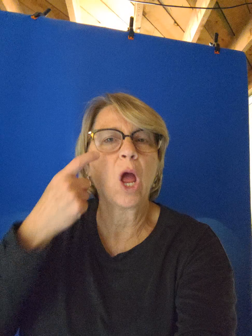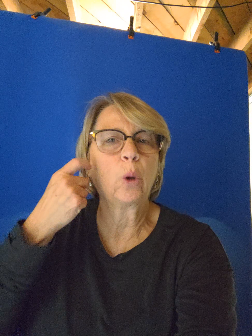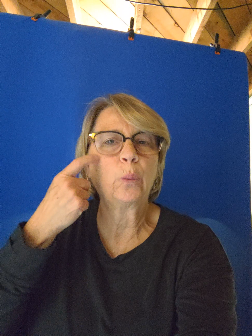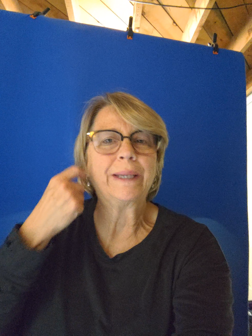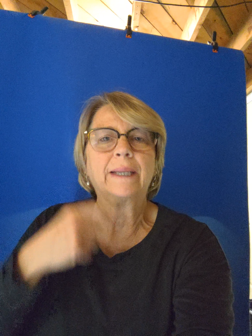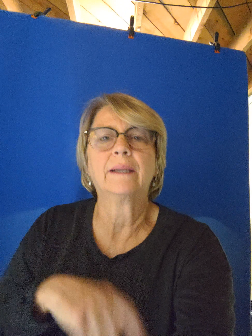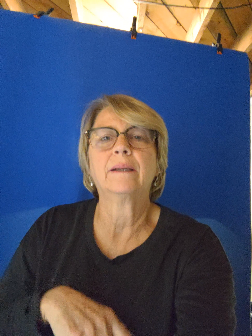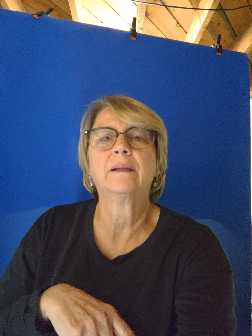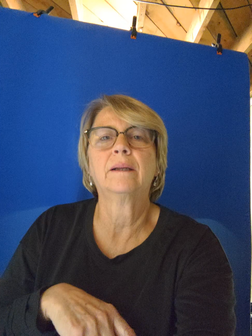owie